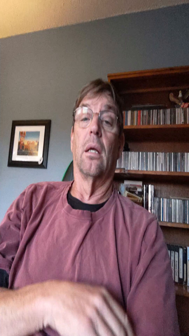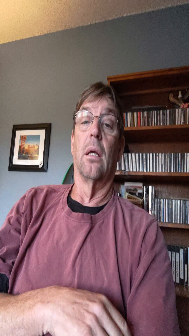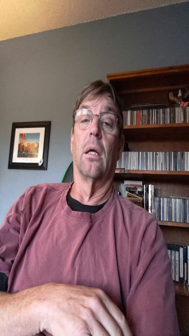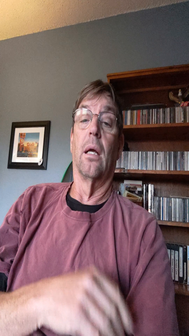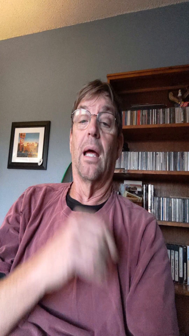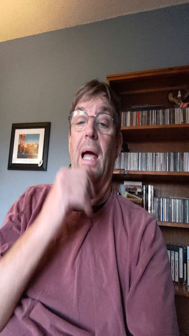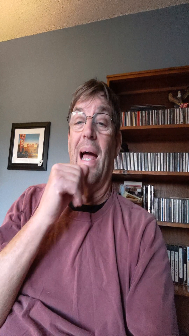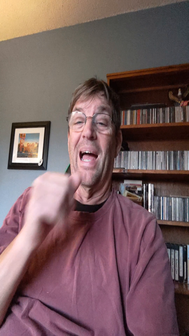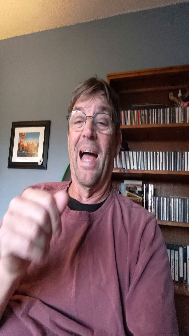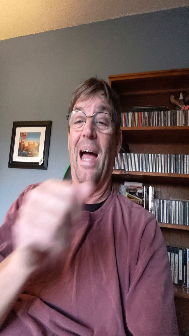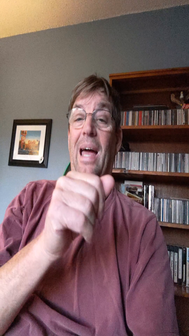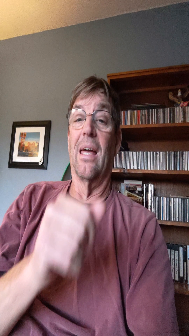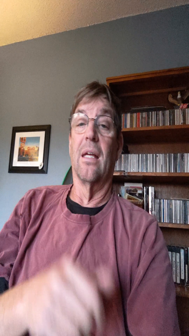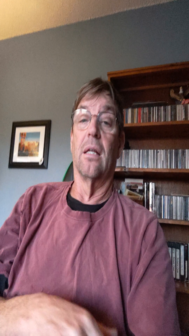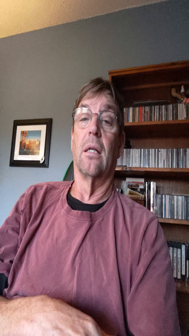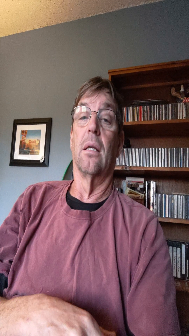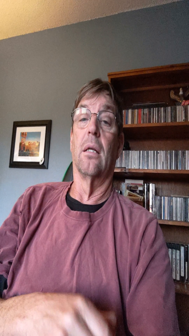hide